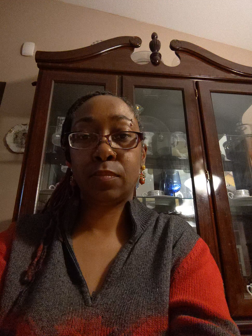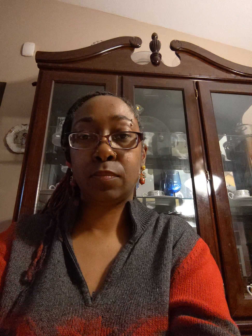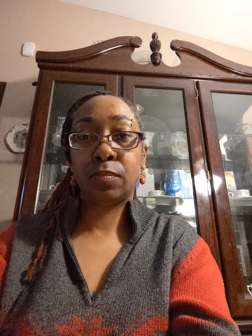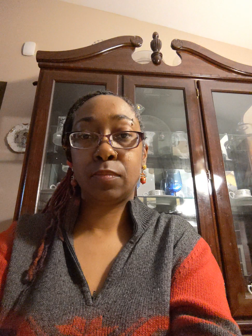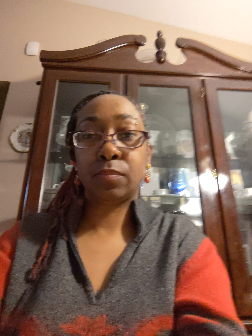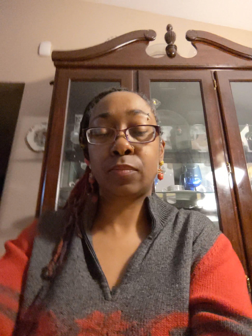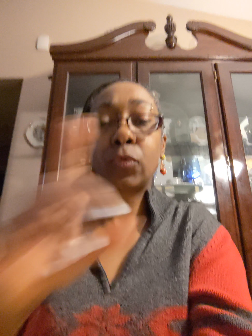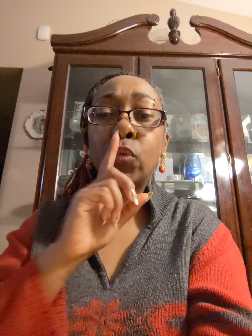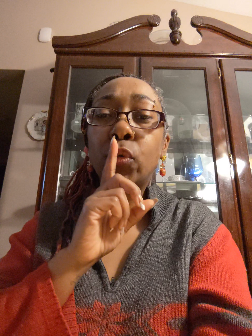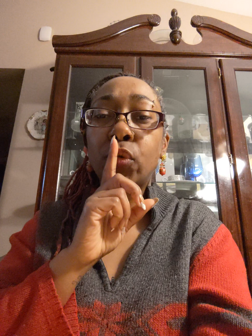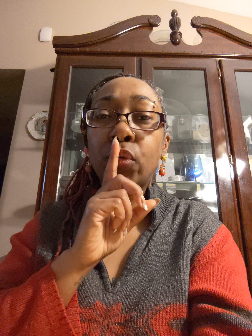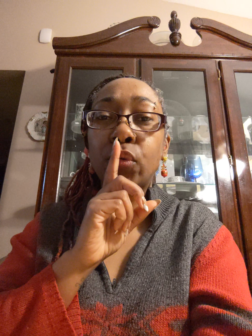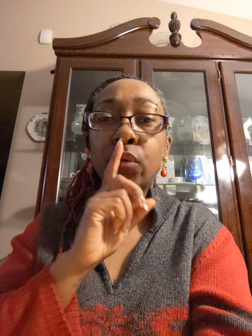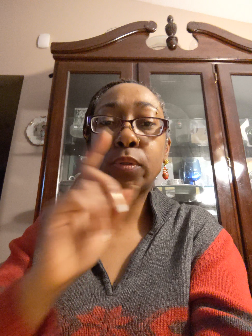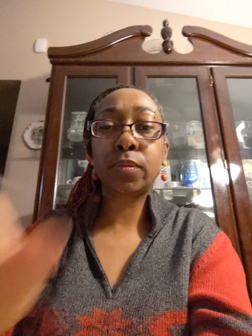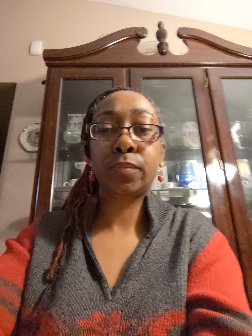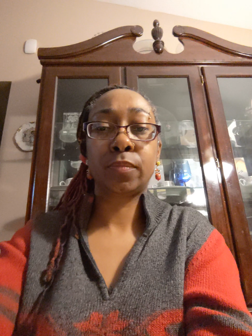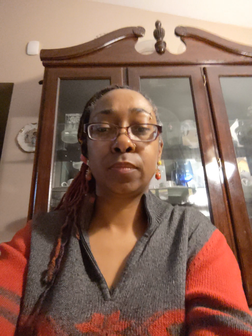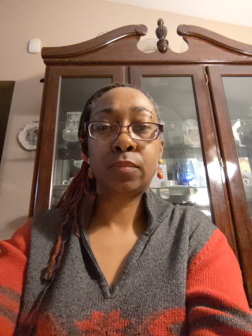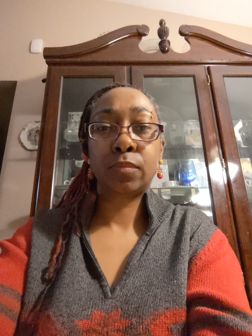shhh